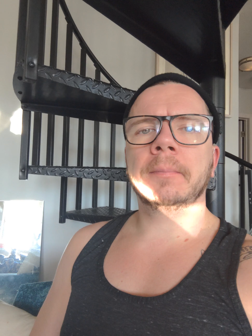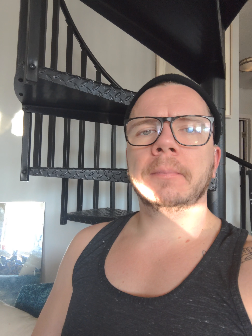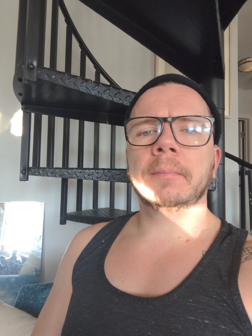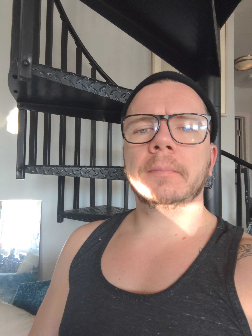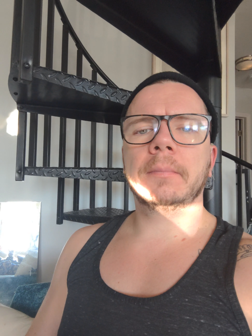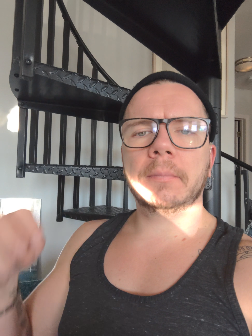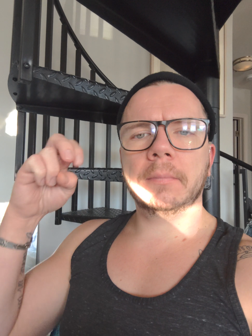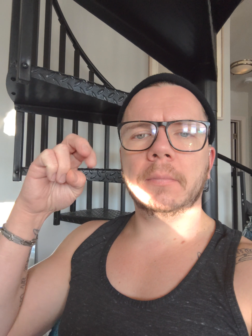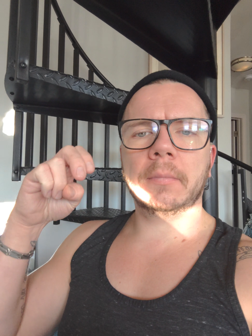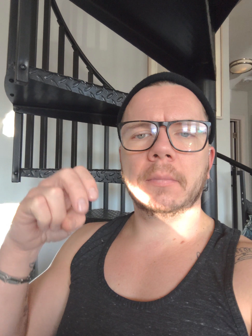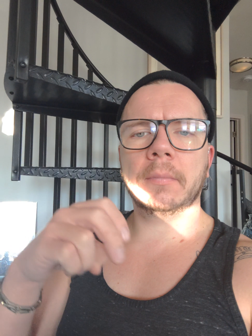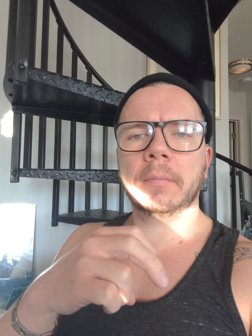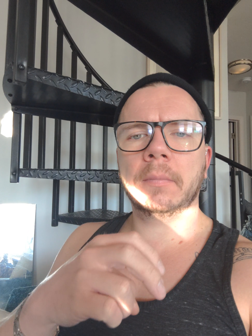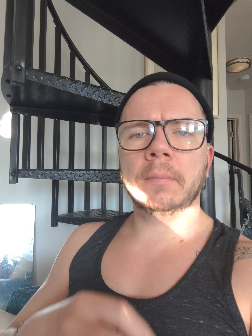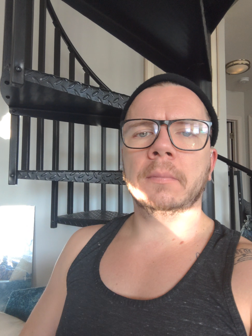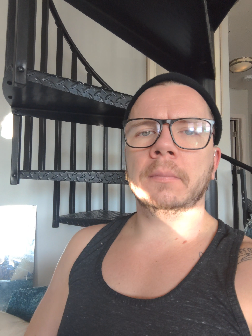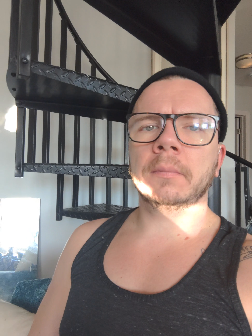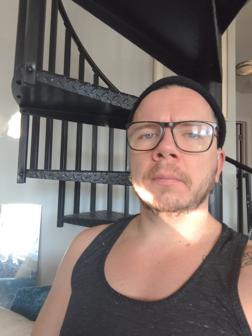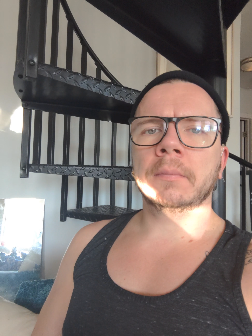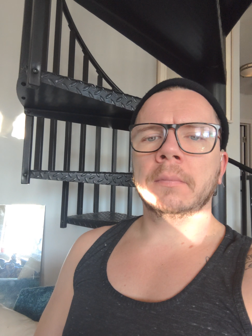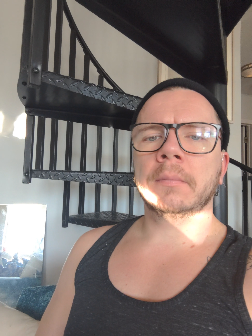stairs